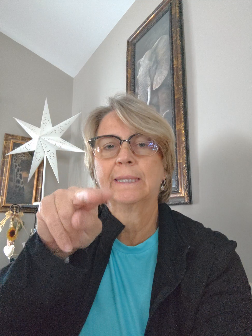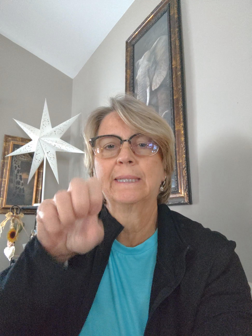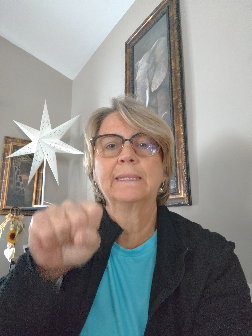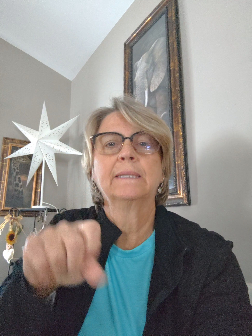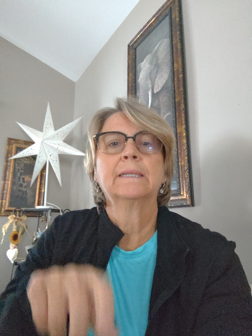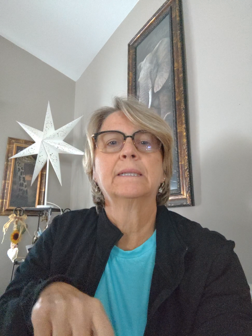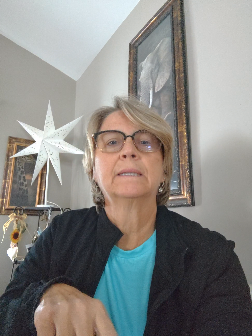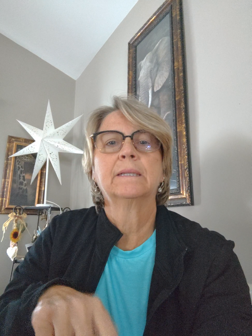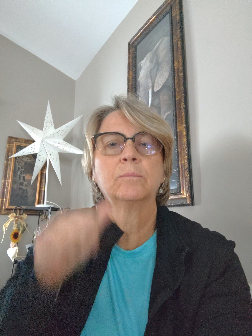jeans